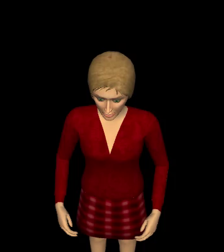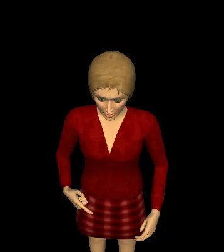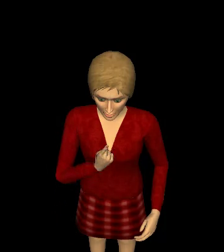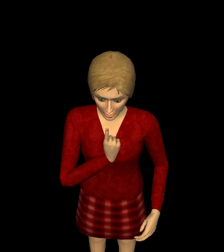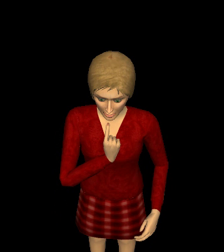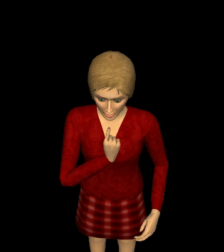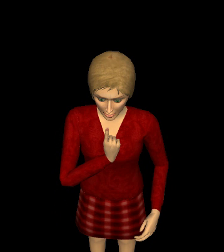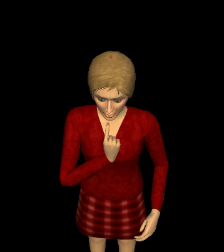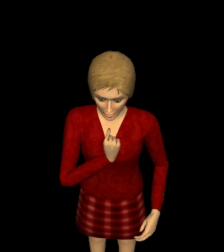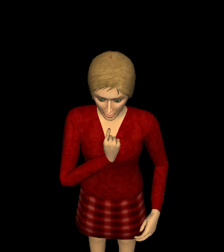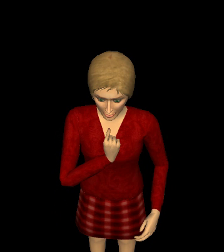أحمر